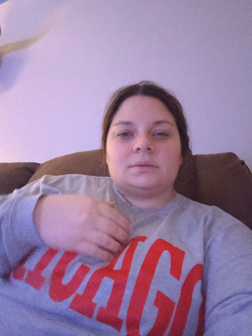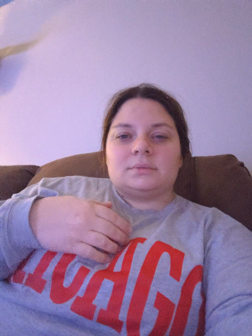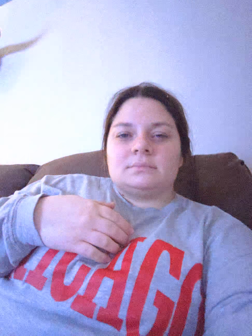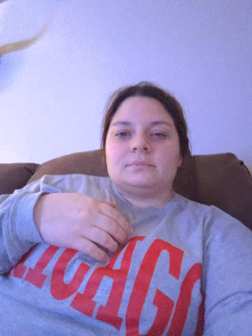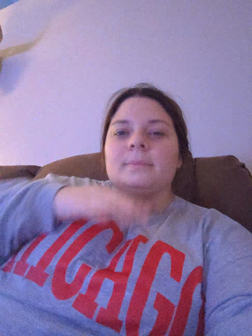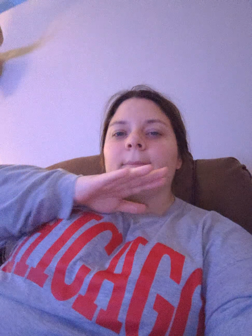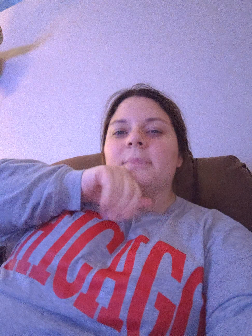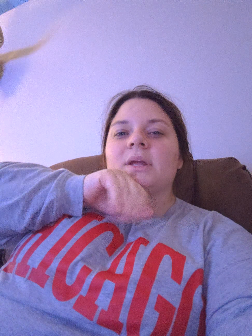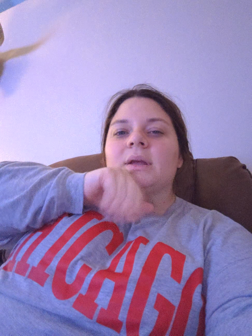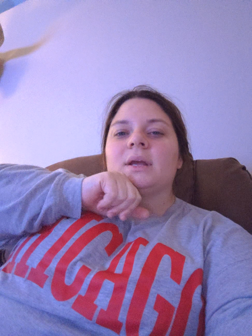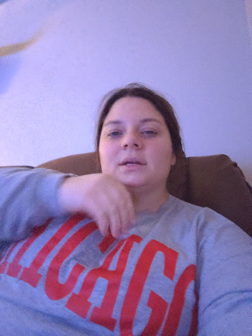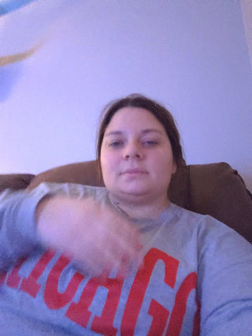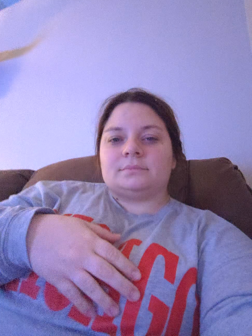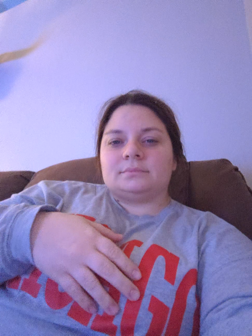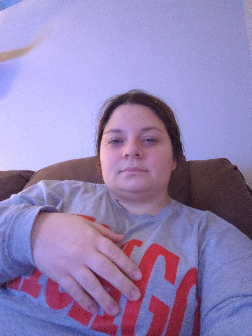pig